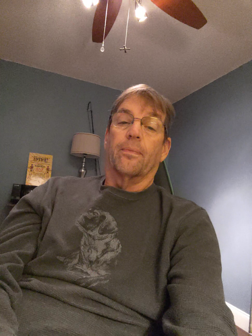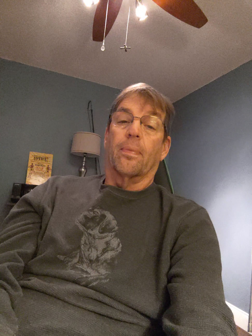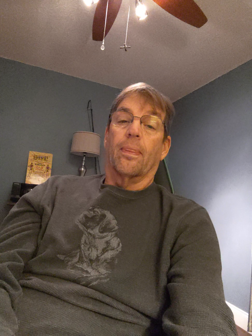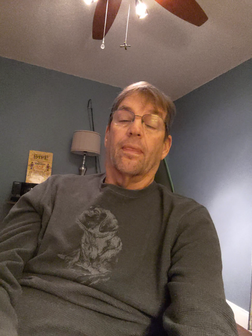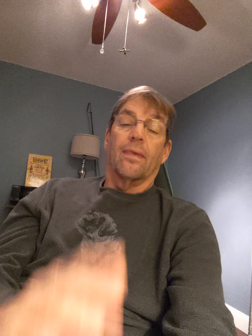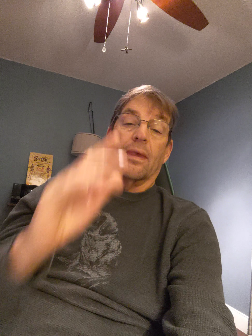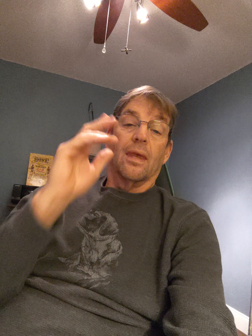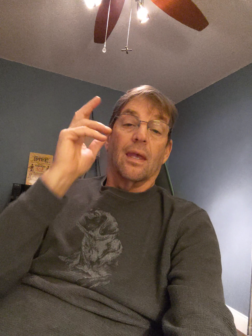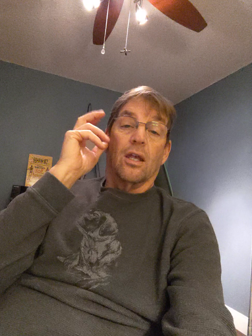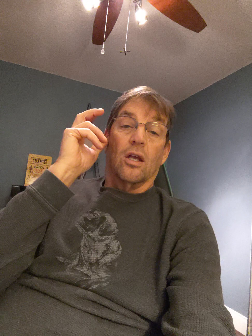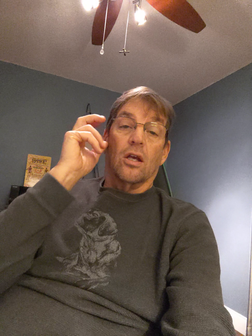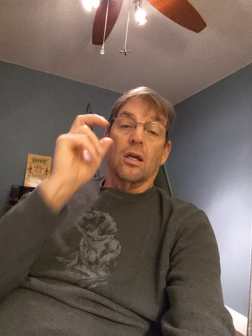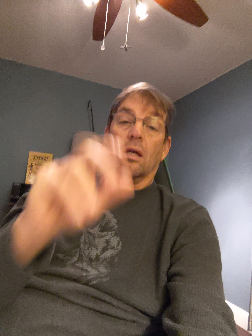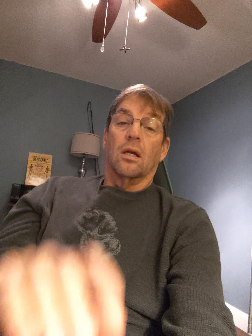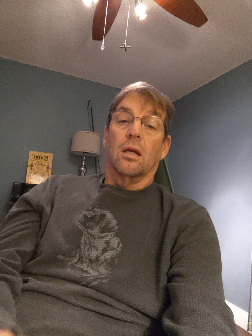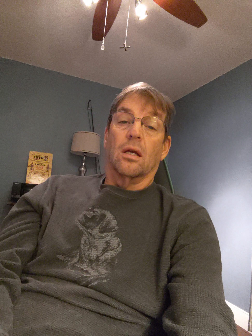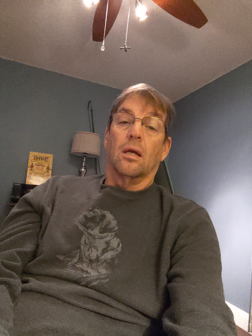hear